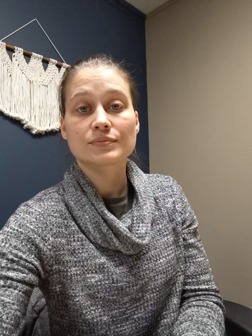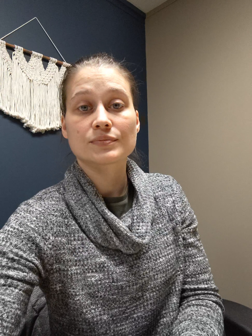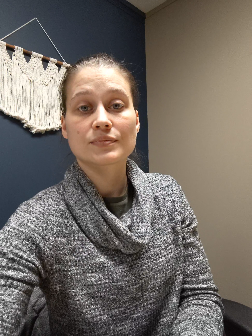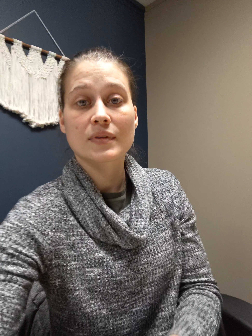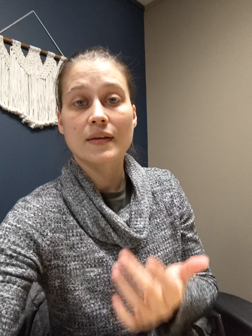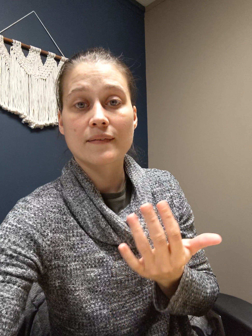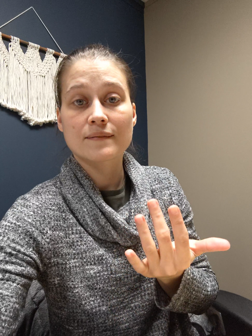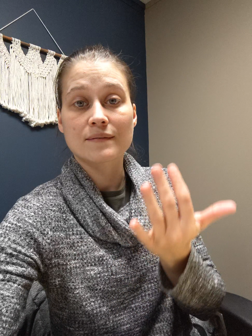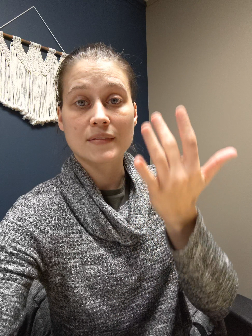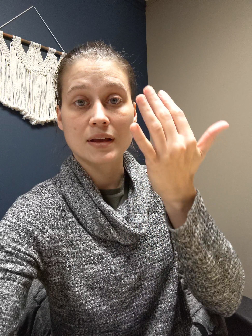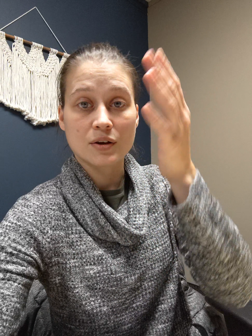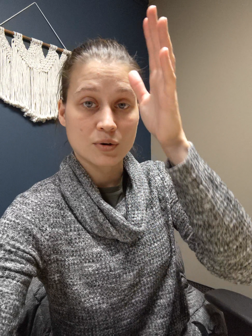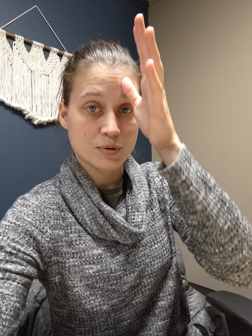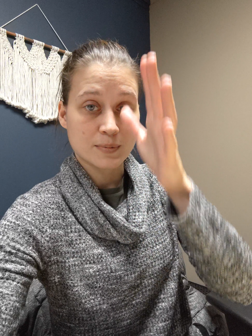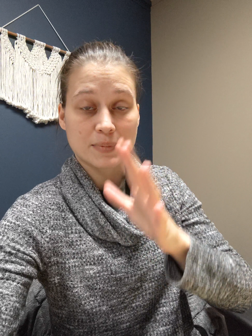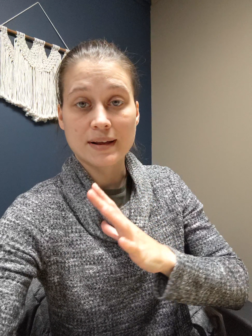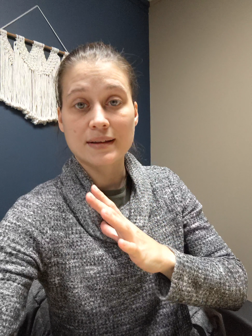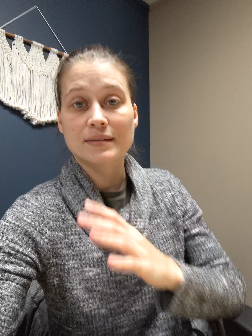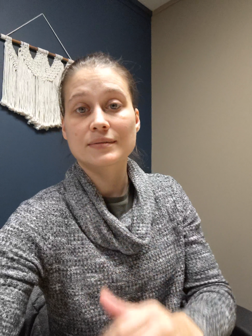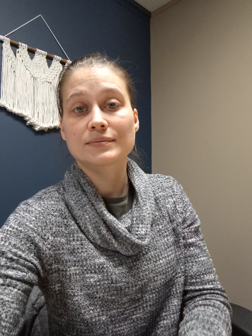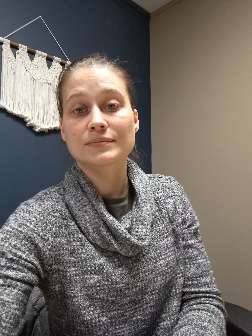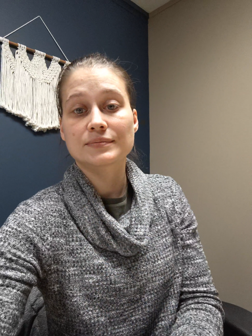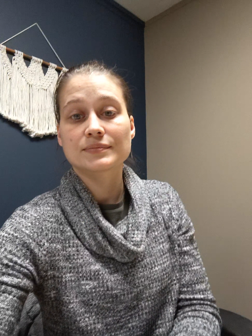fireman